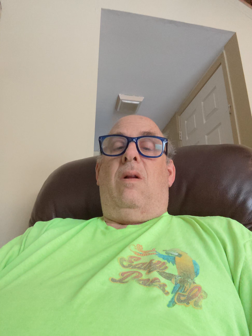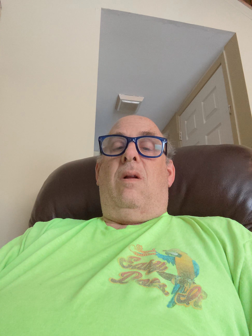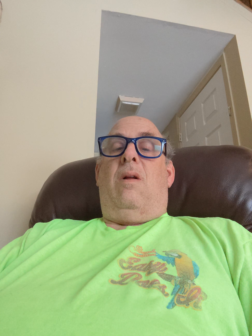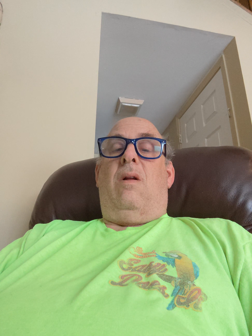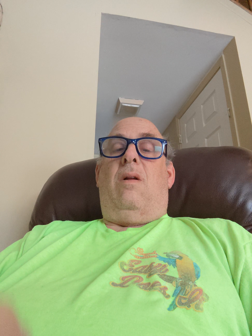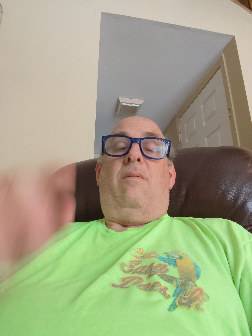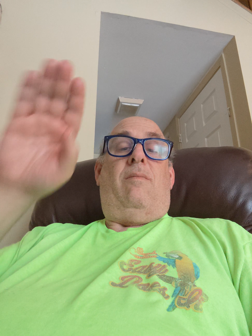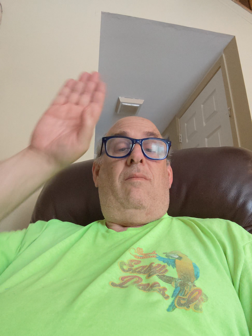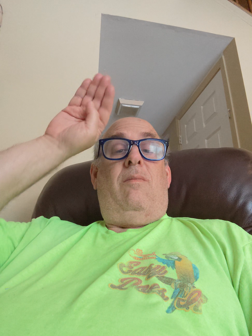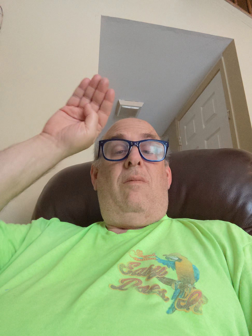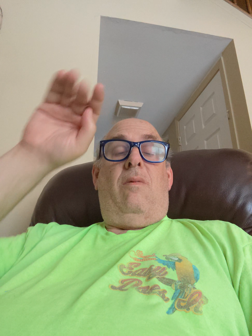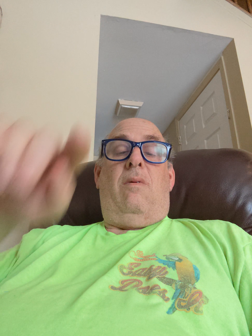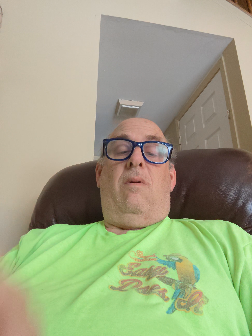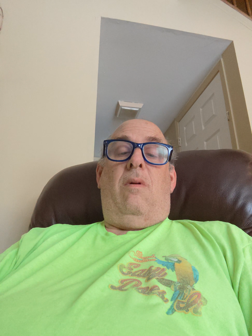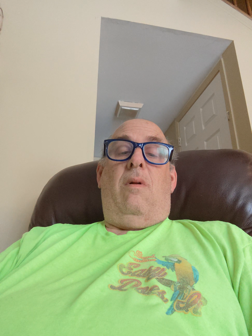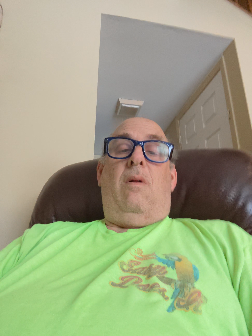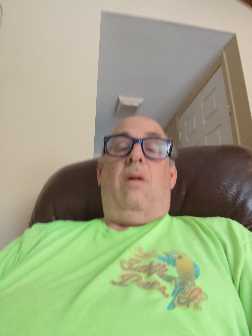donkey